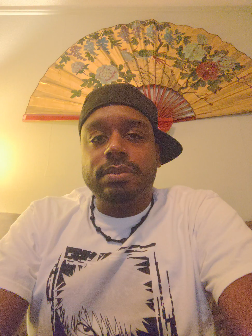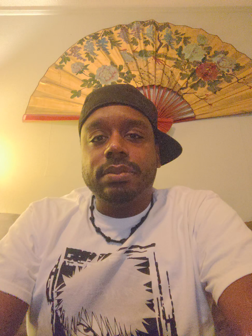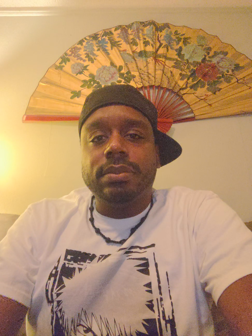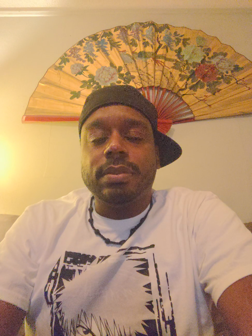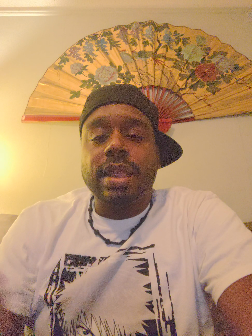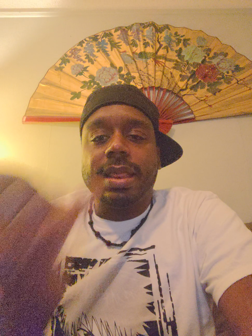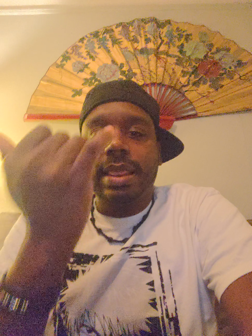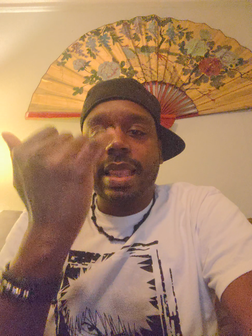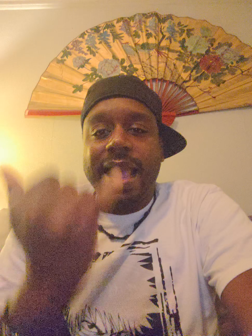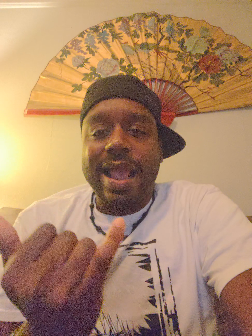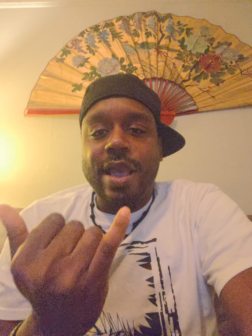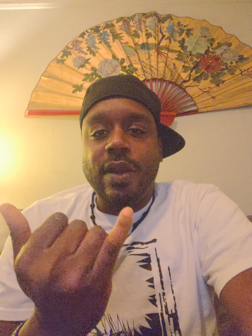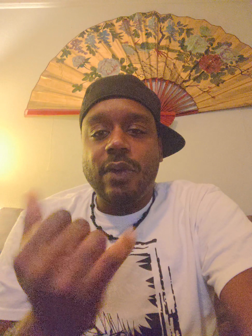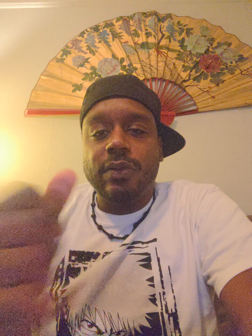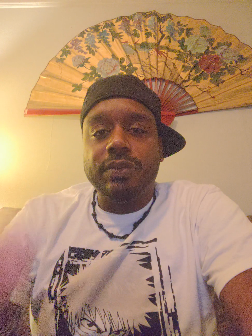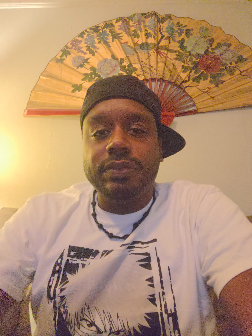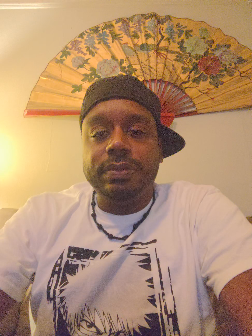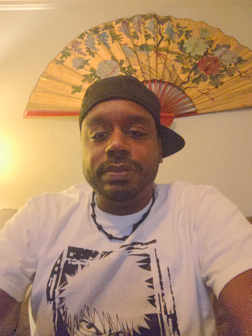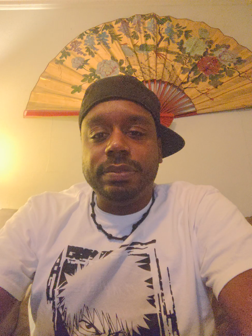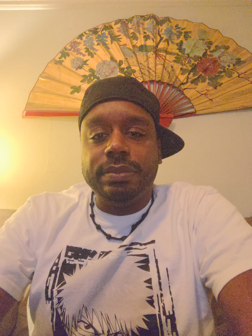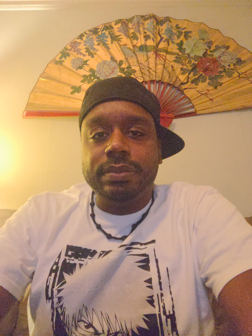now